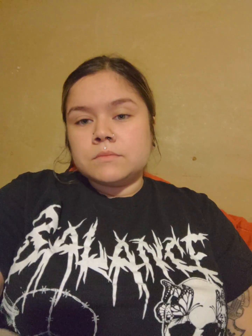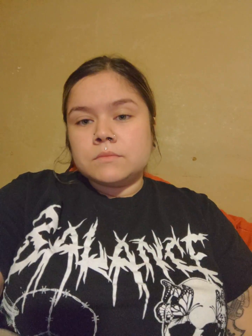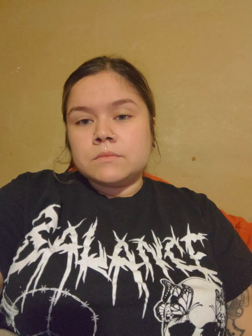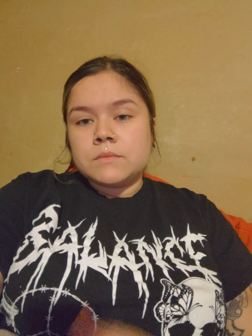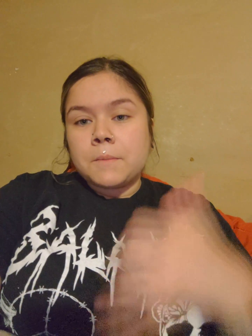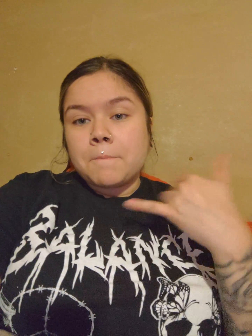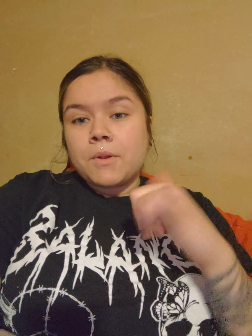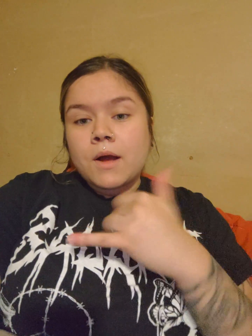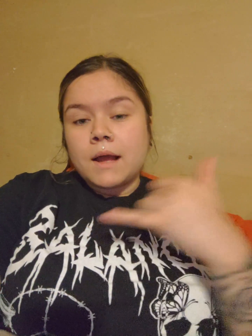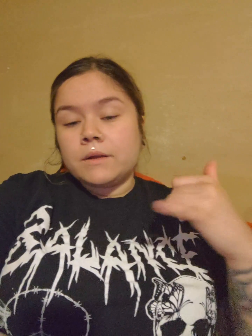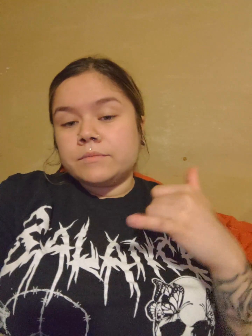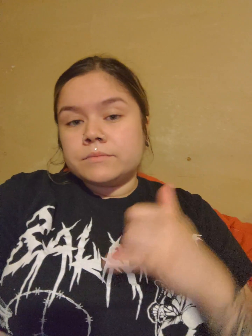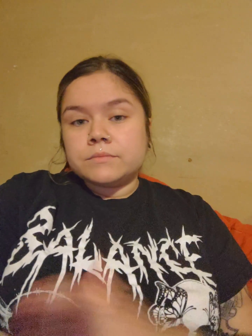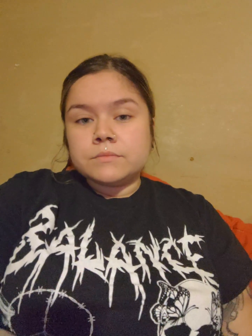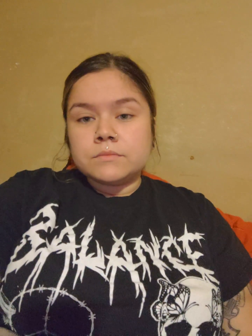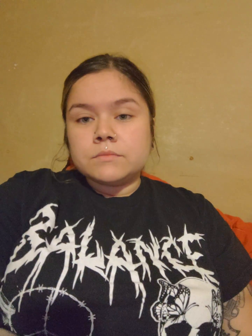play